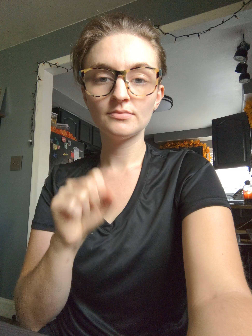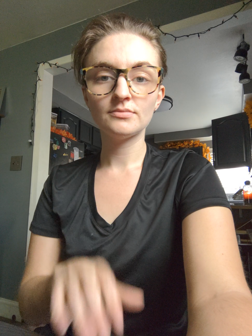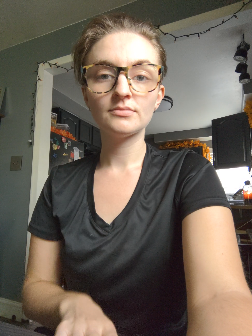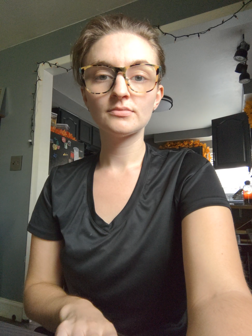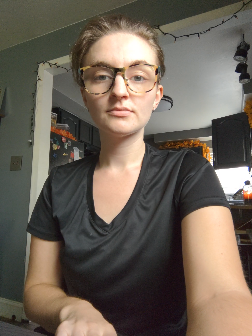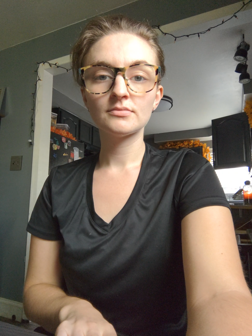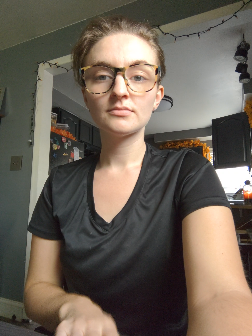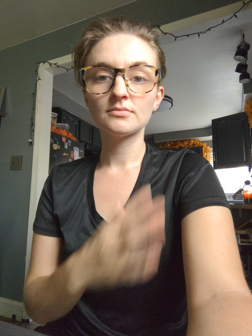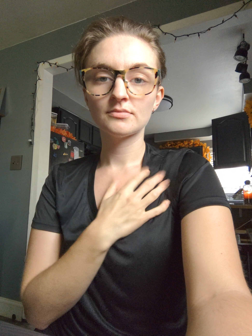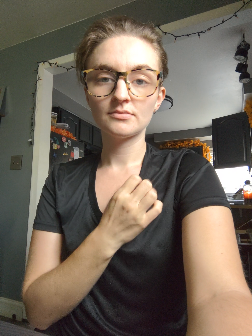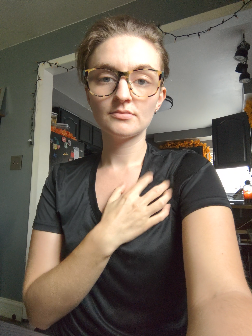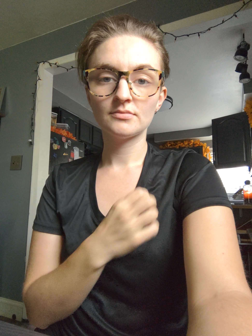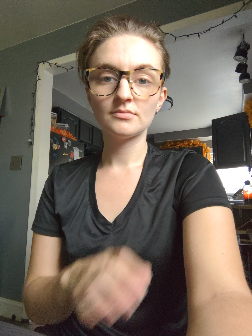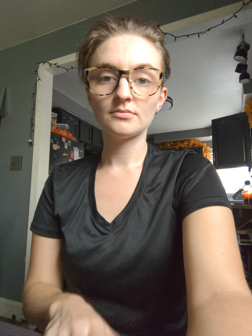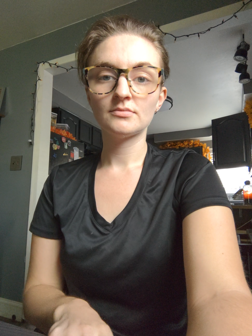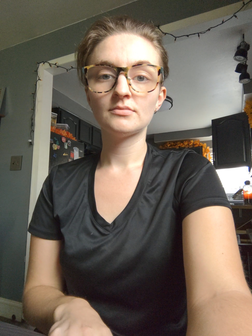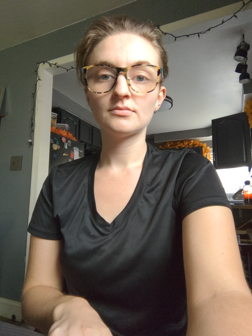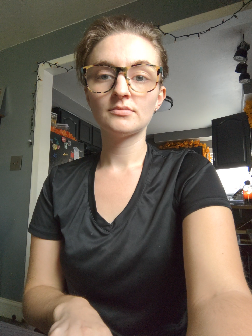bear